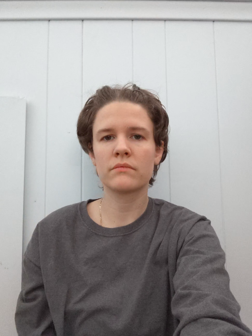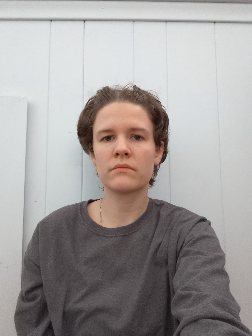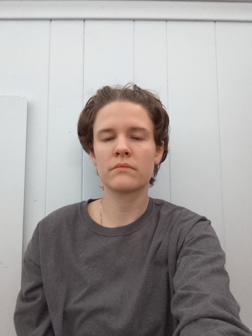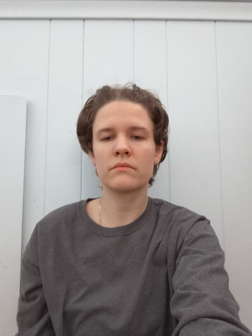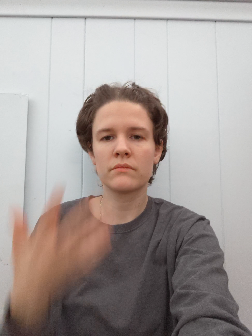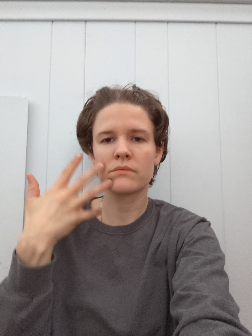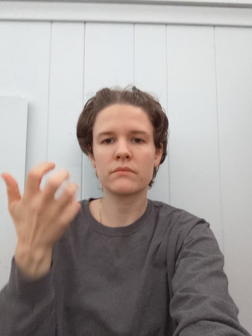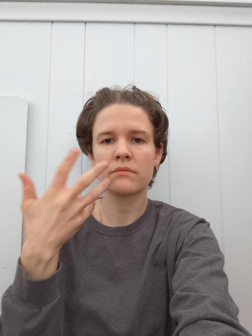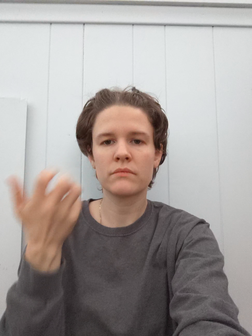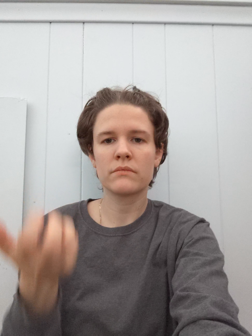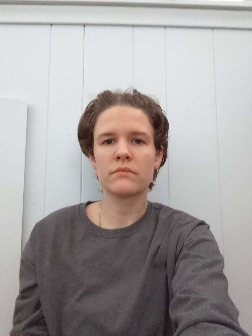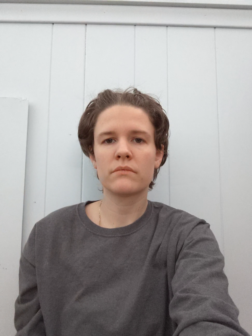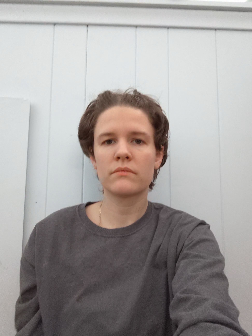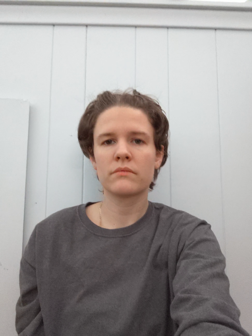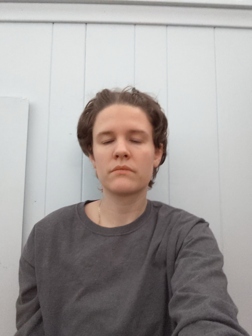tiger